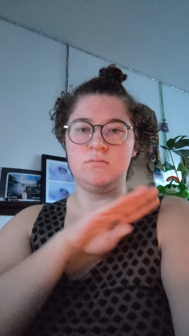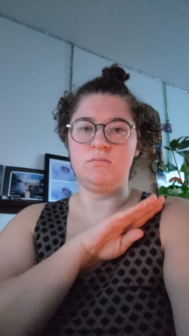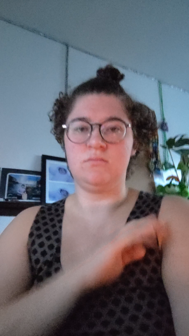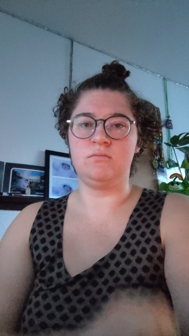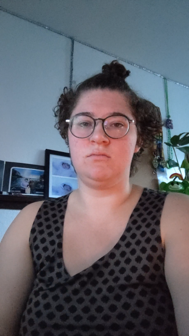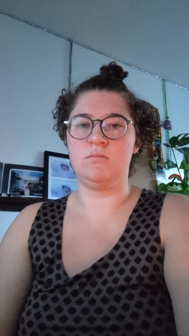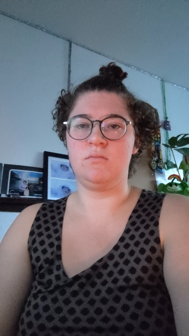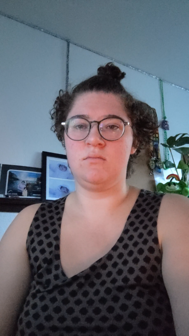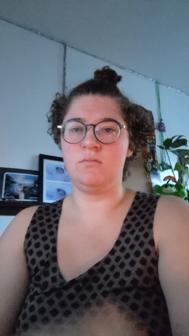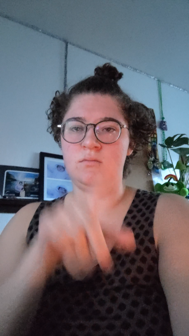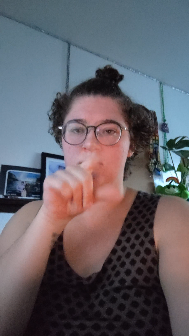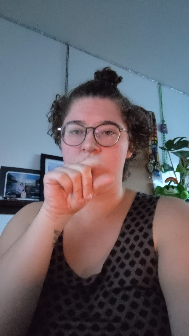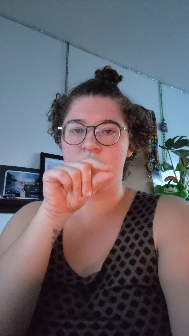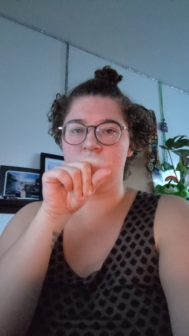chicken